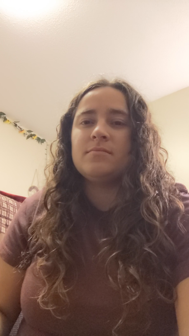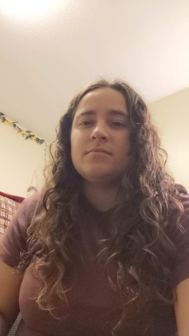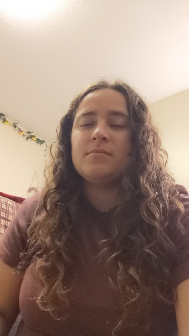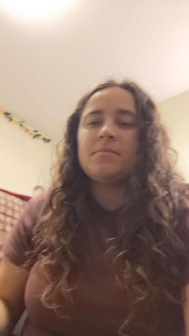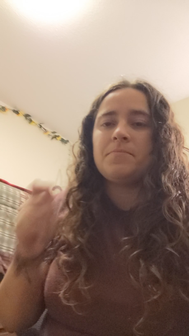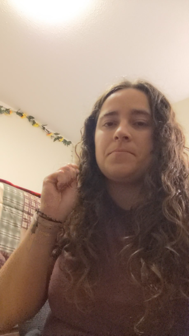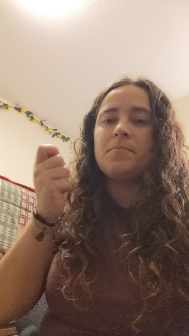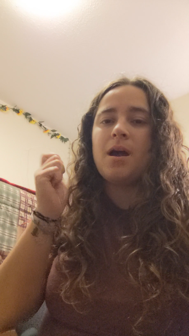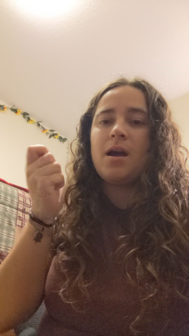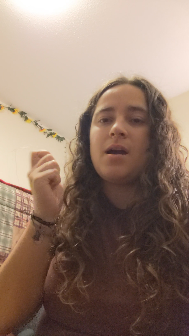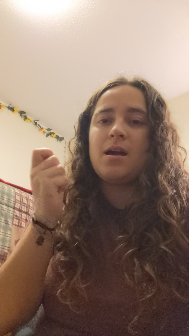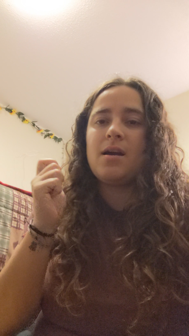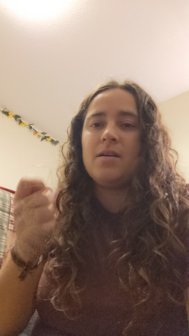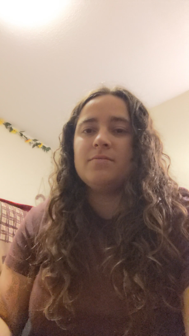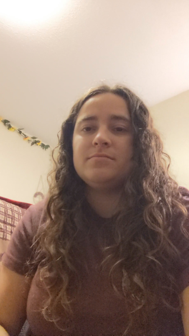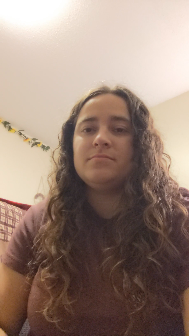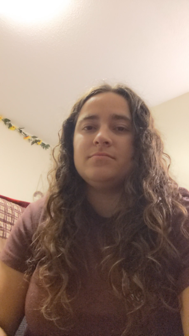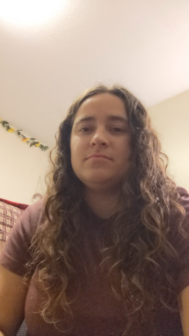bat